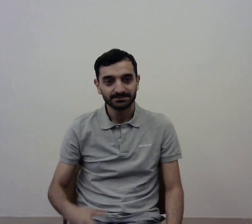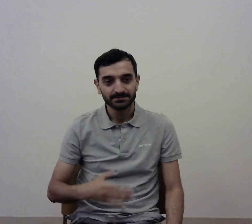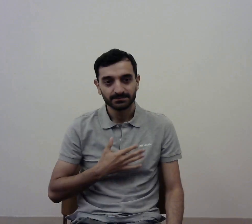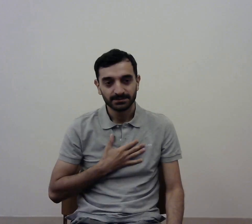mən